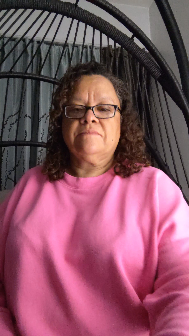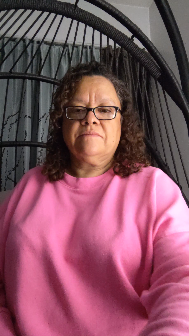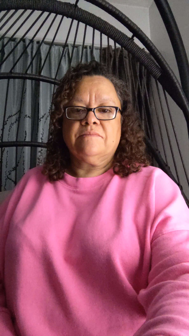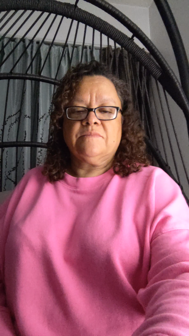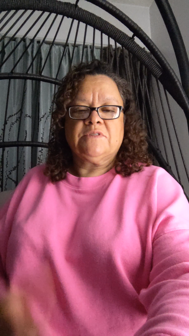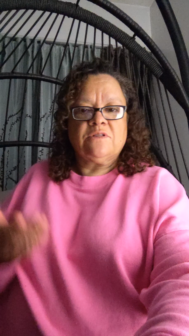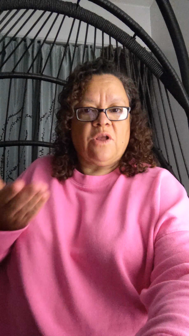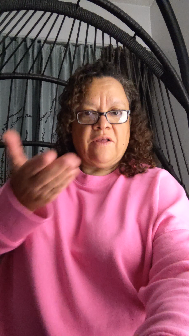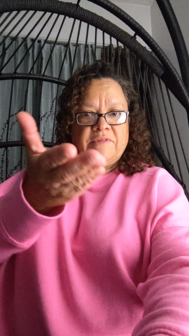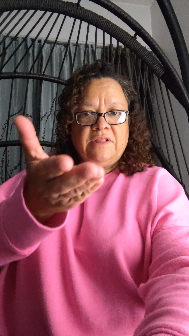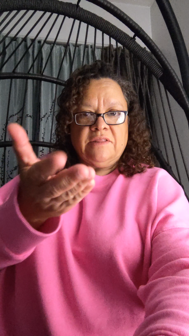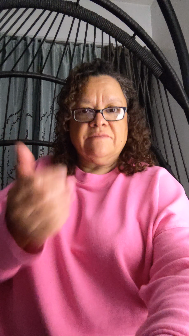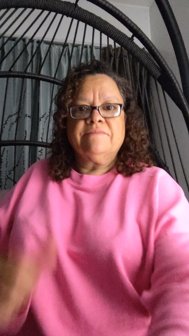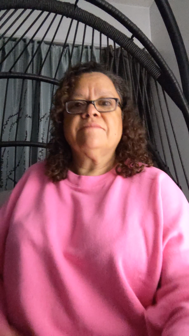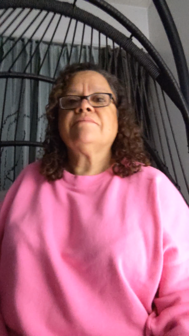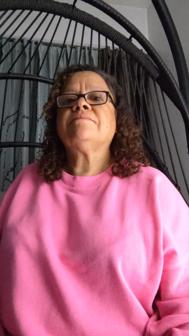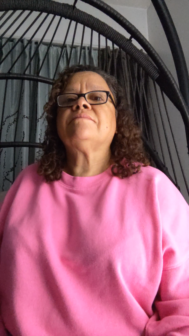oven